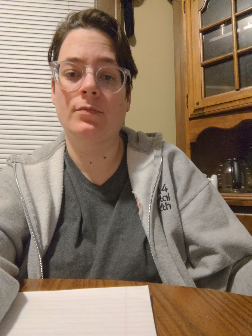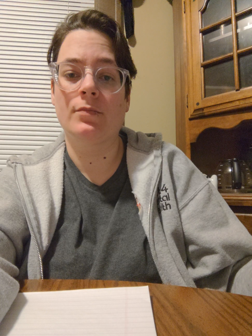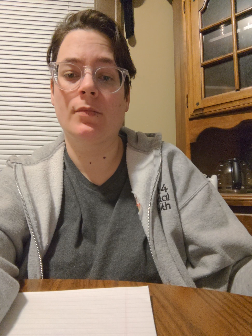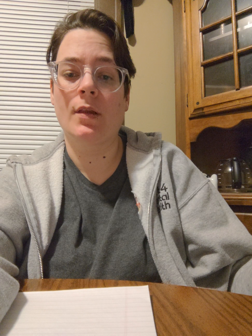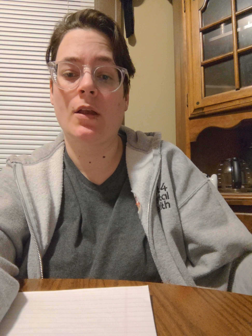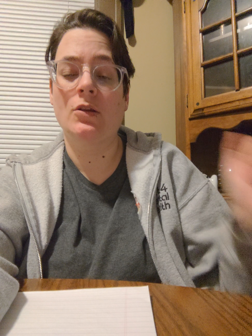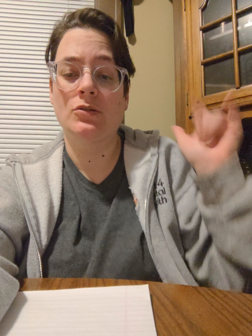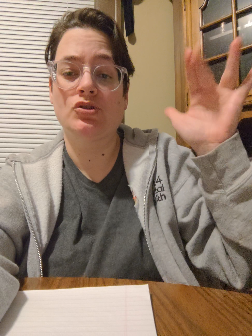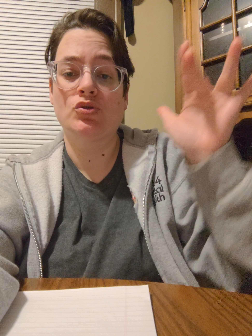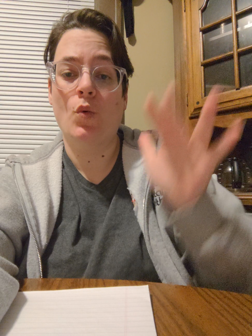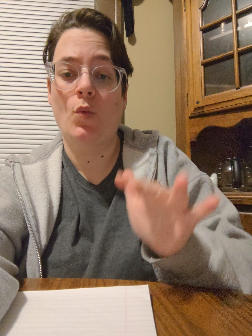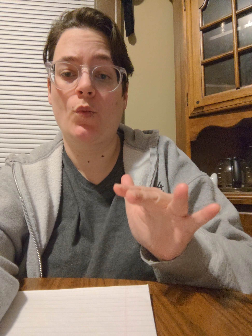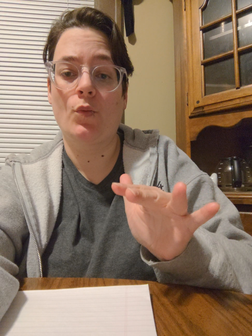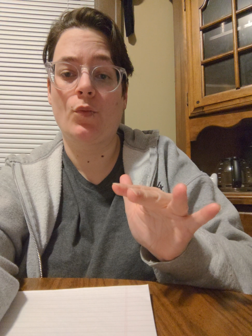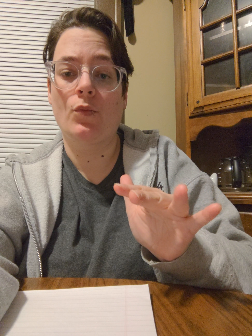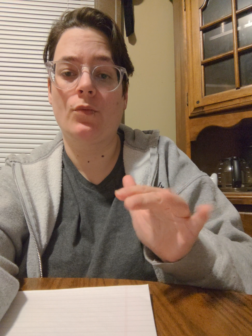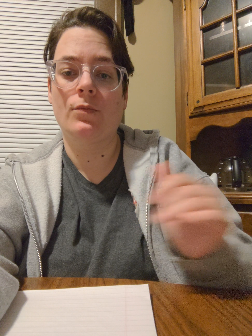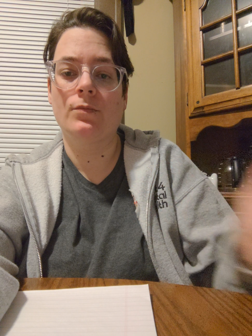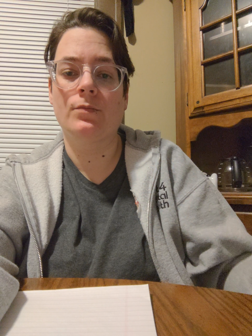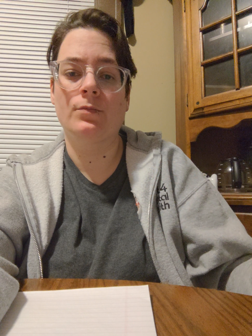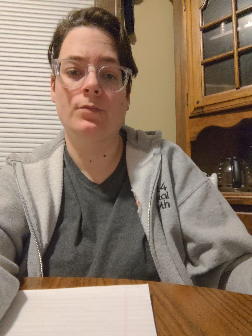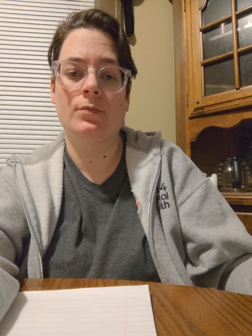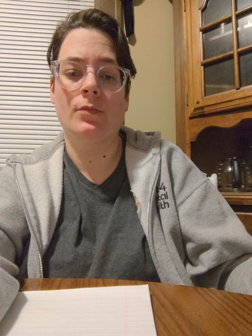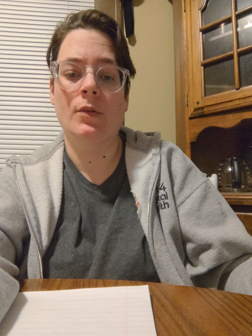snow